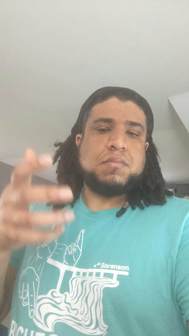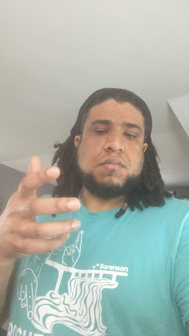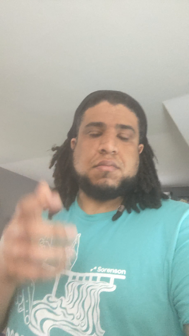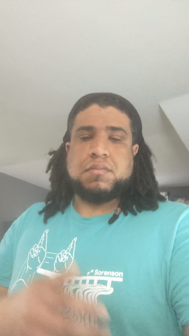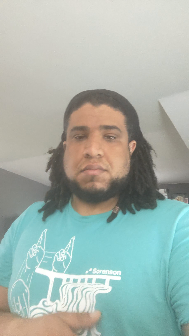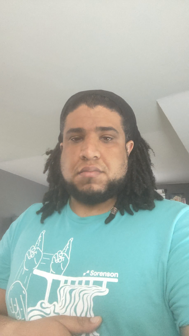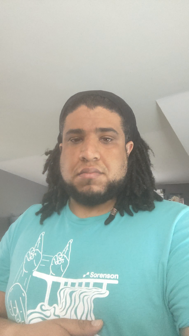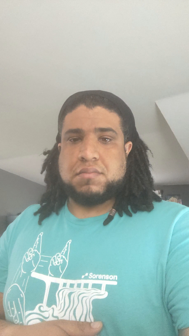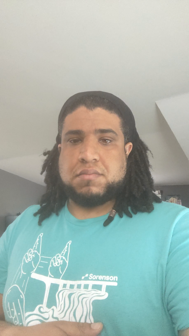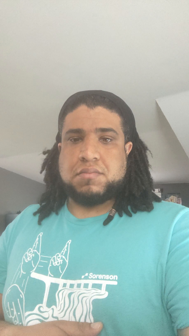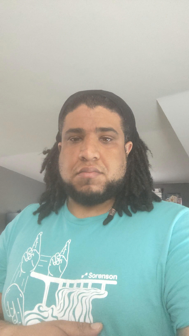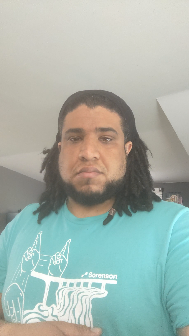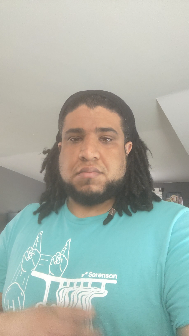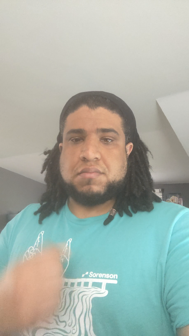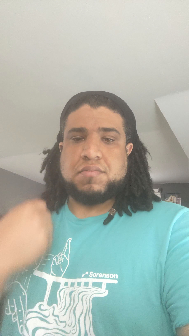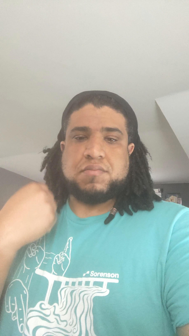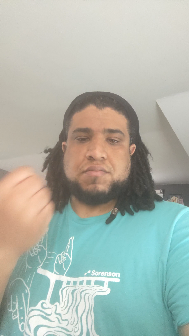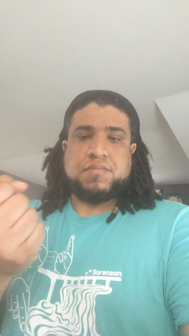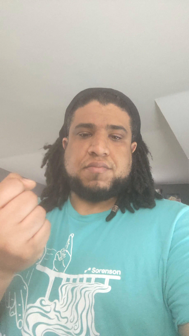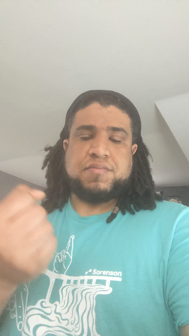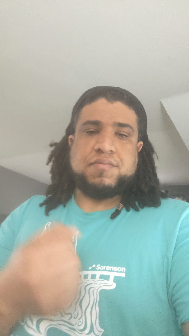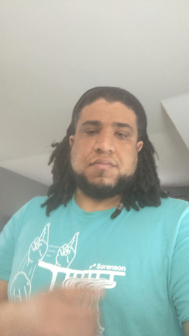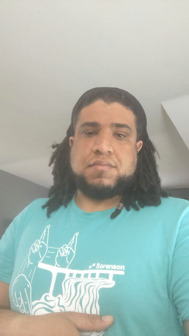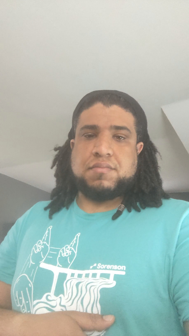drive